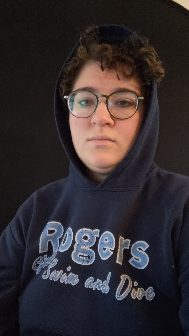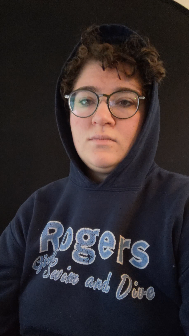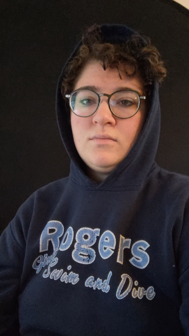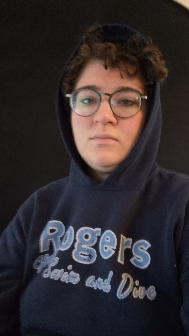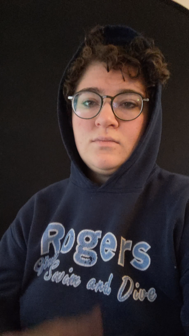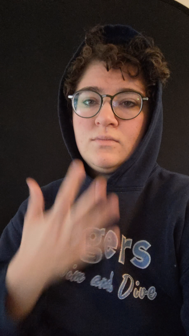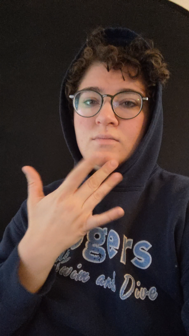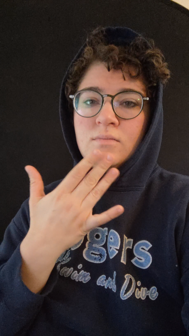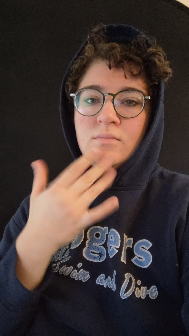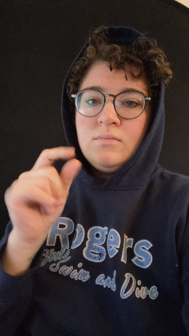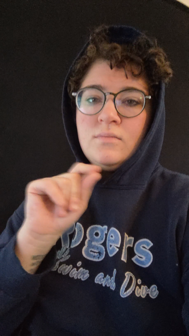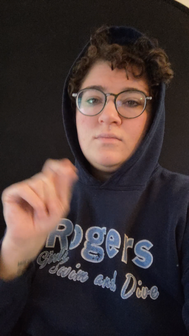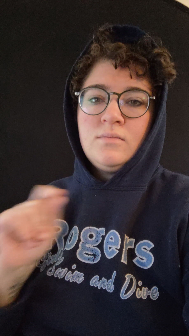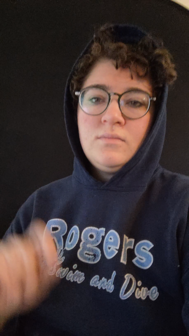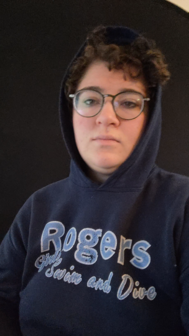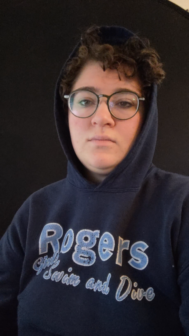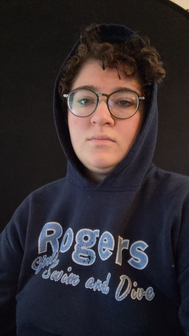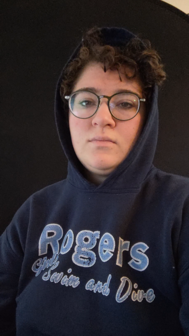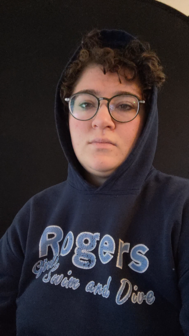crayon